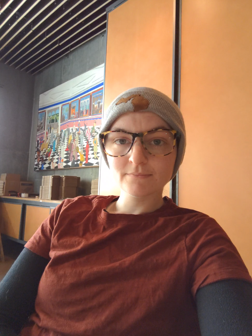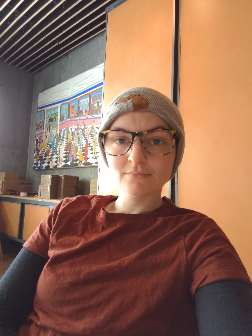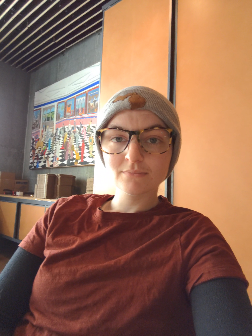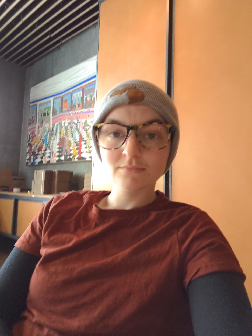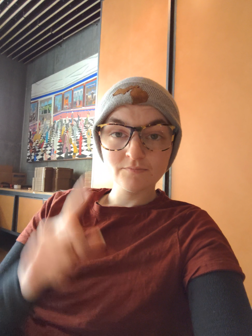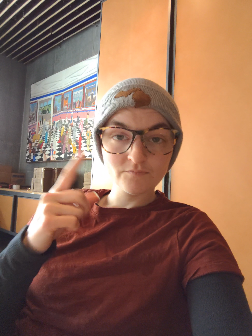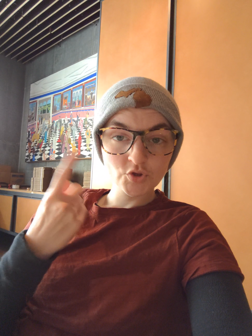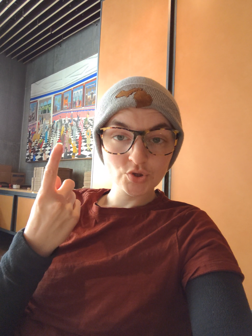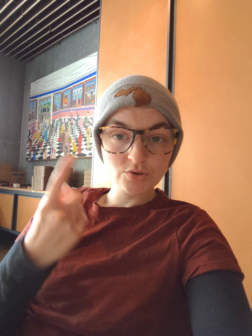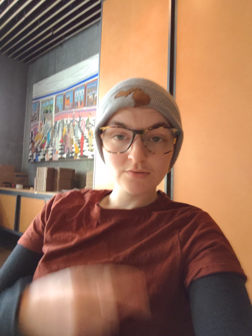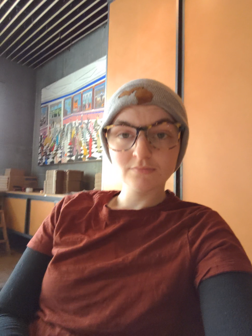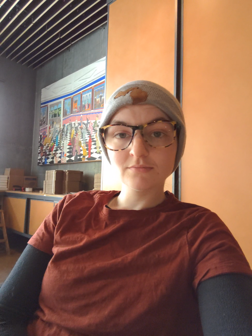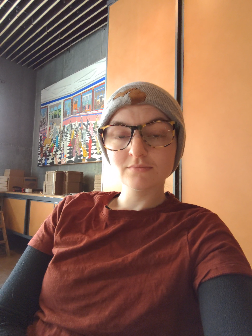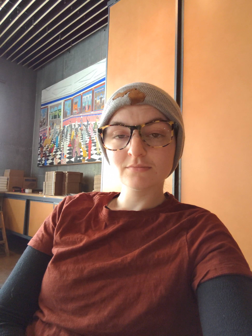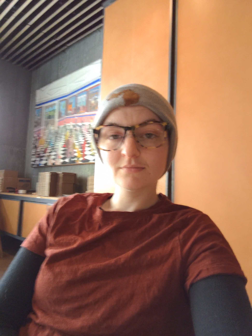first